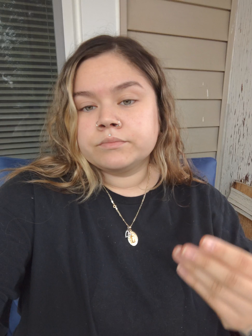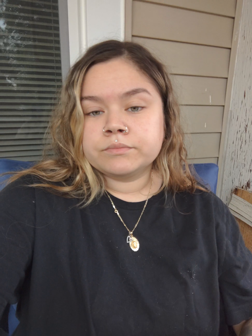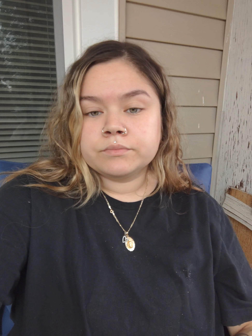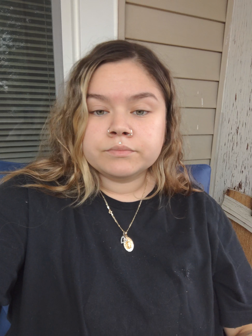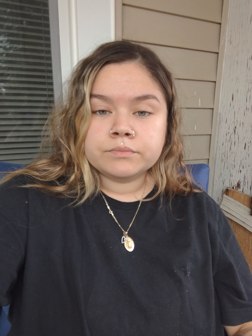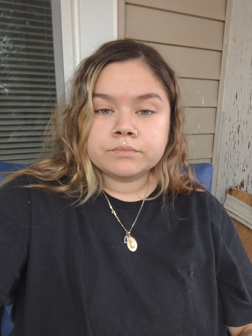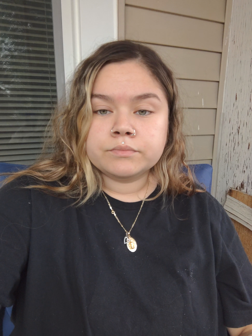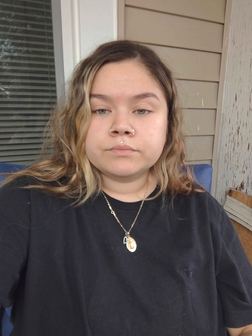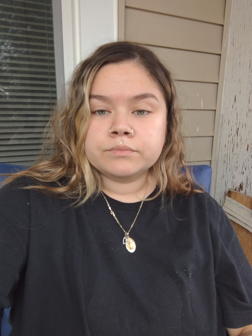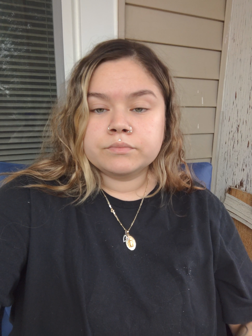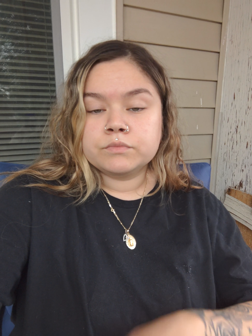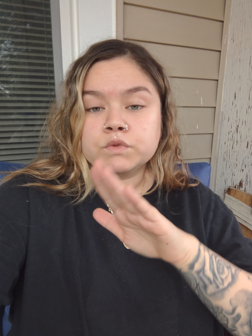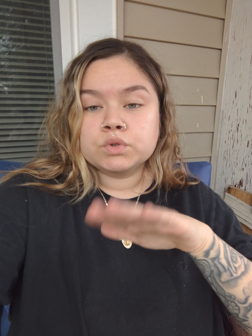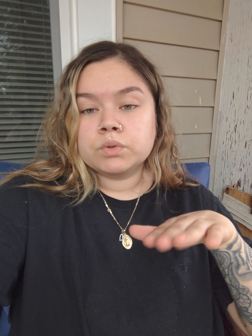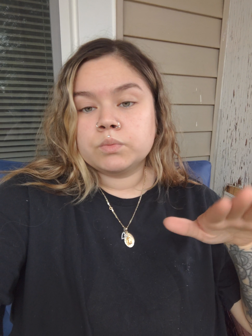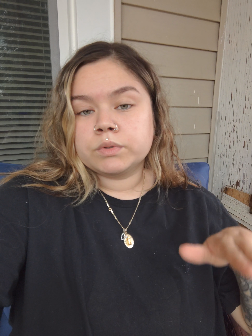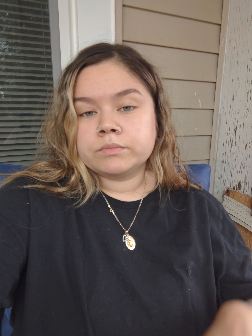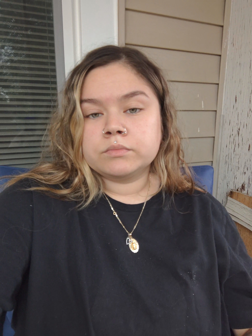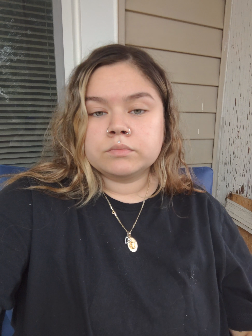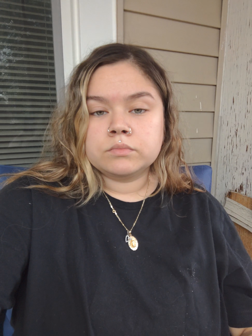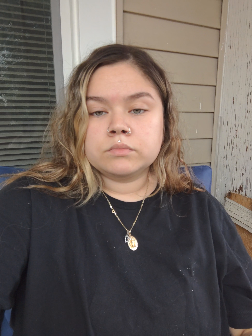children